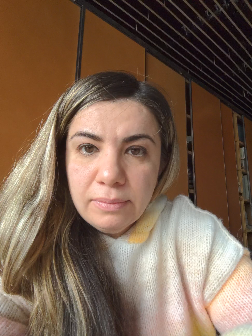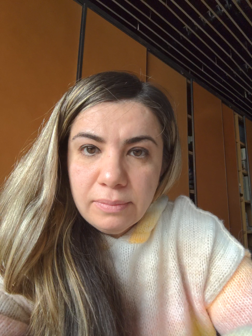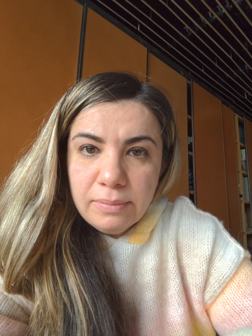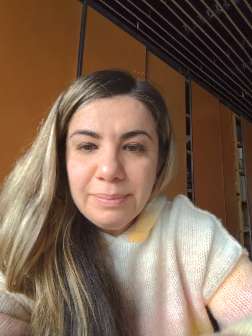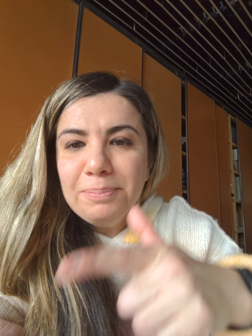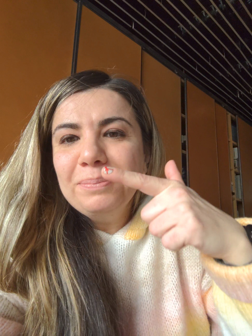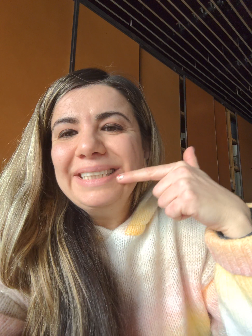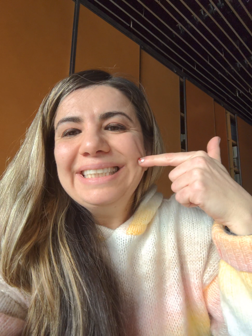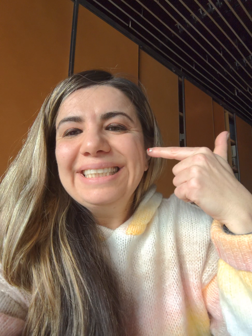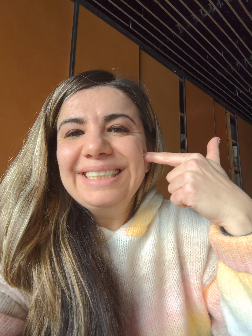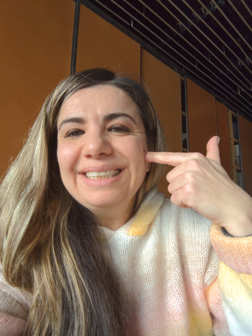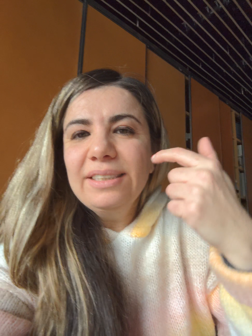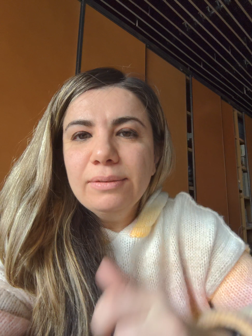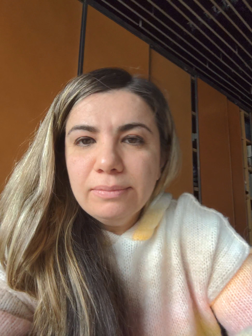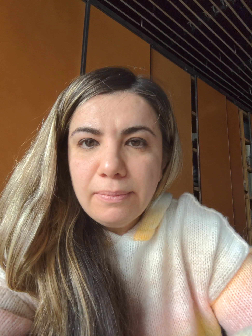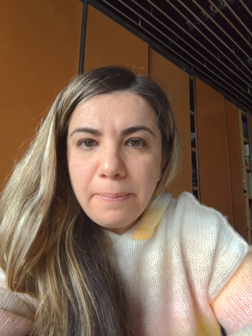smile